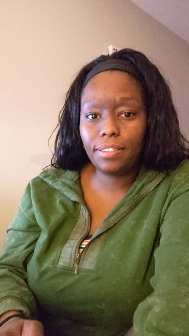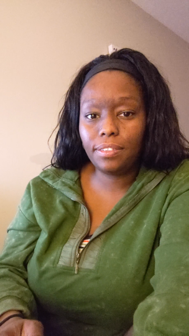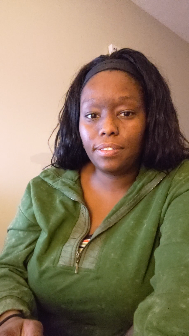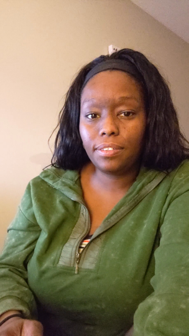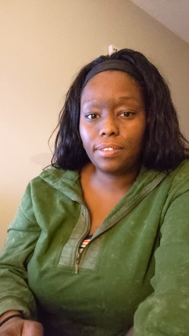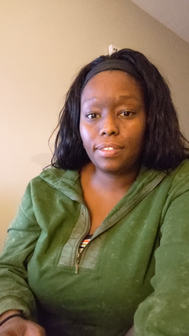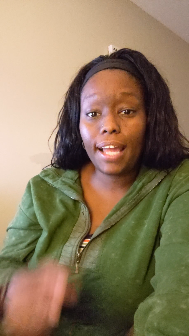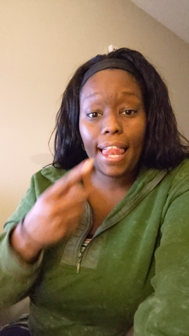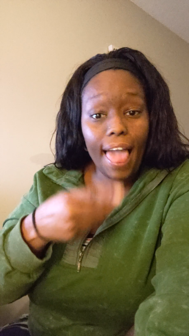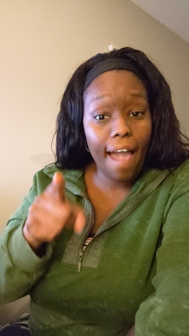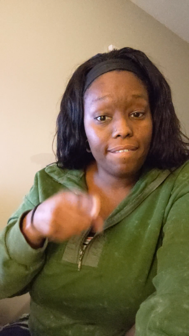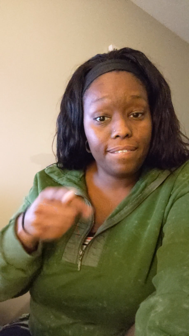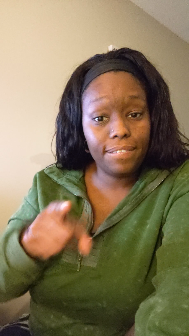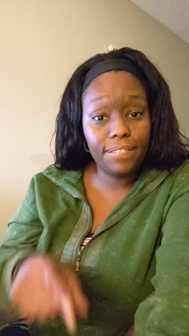knife